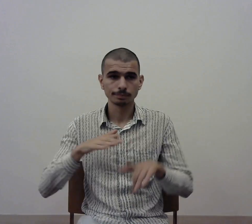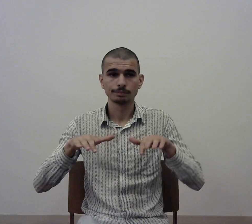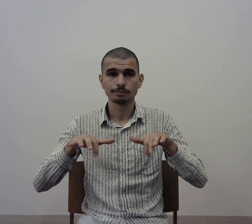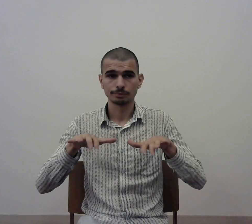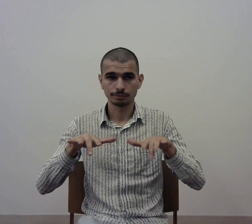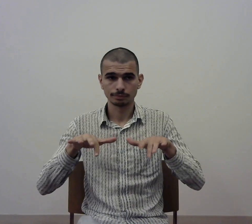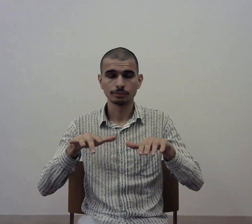kompüter